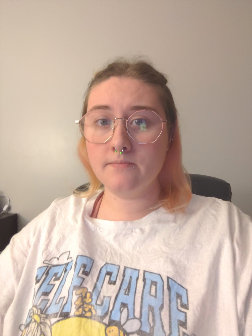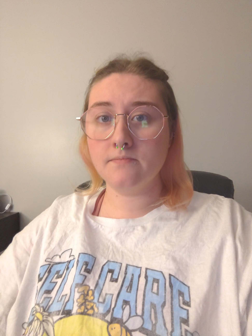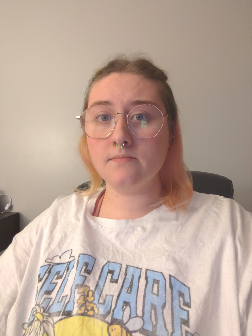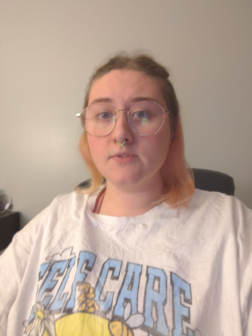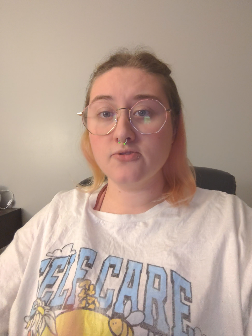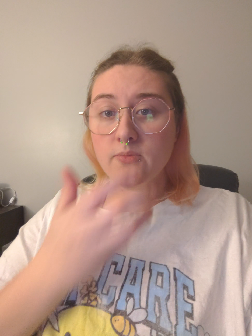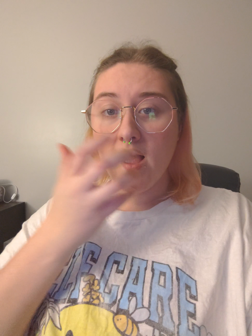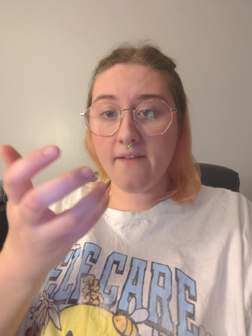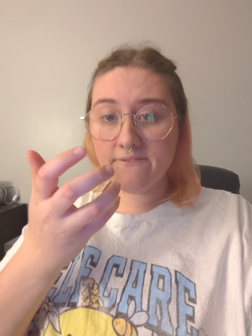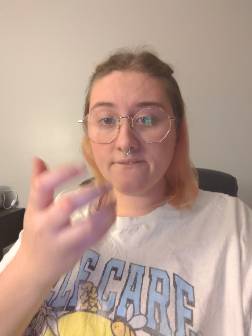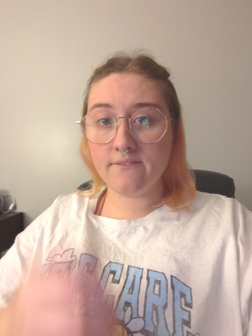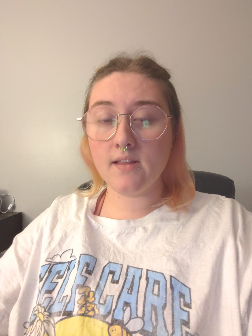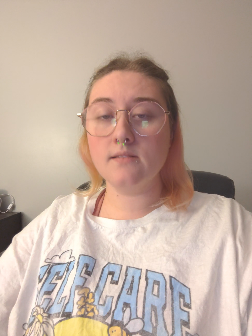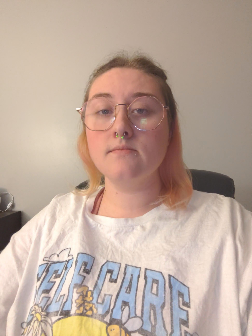giraffe